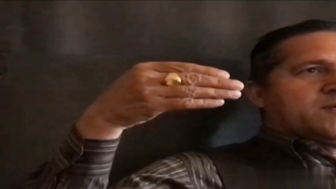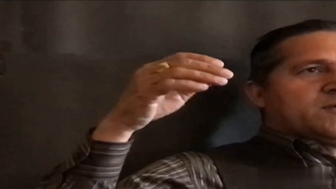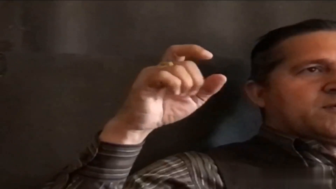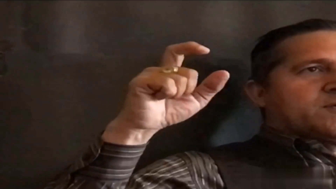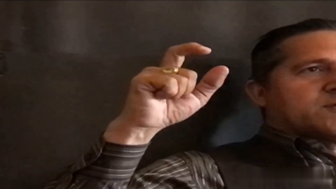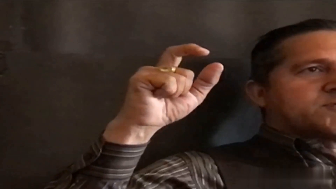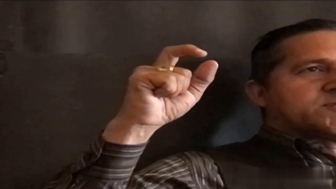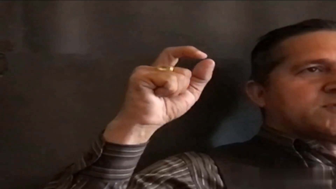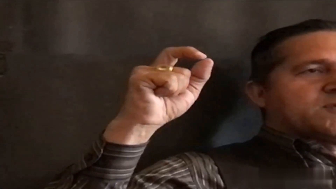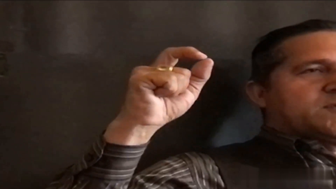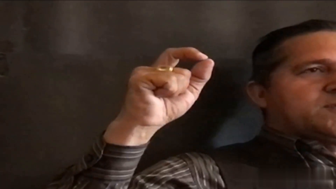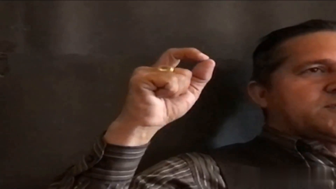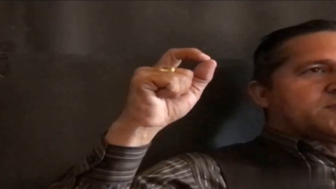क्ष